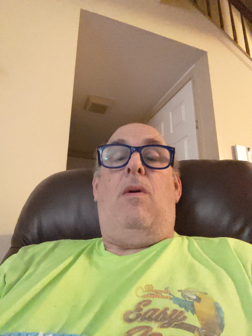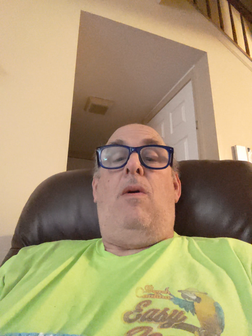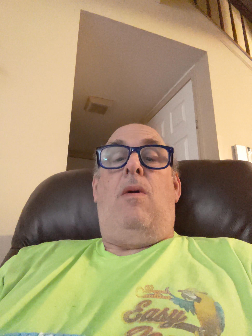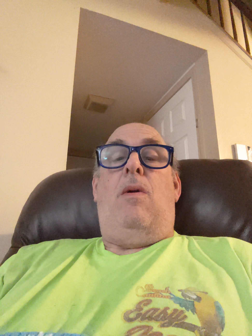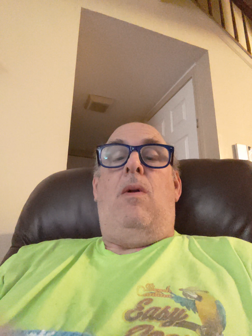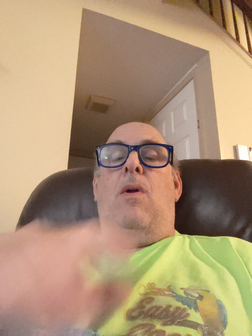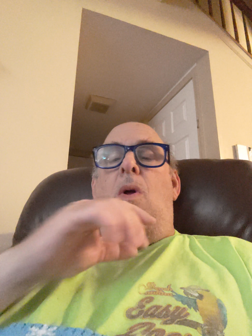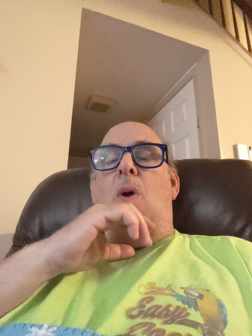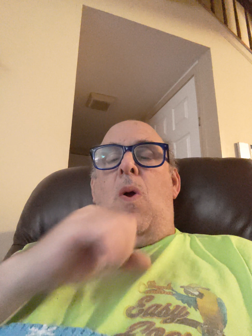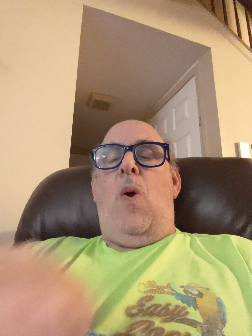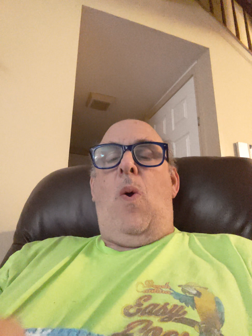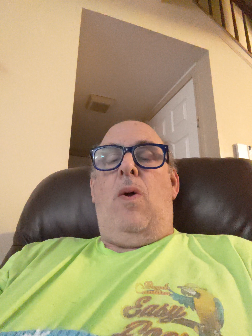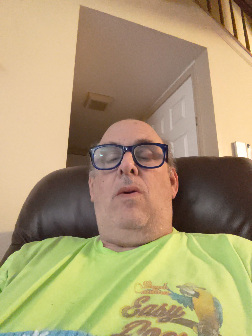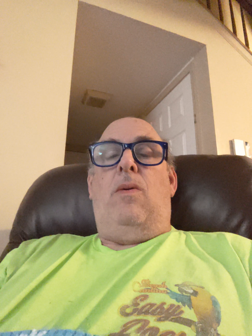old